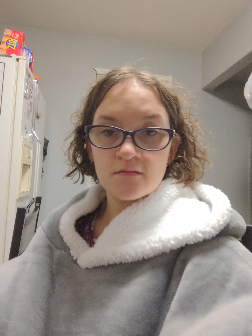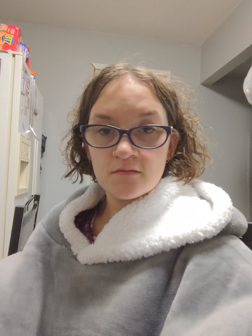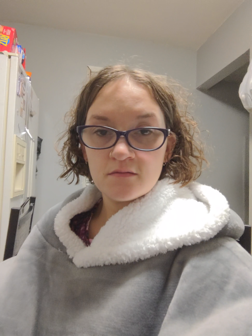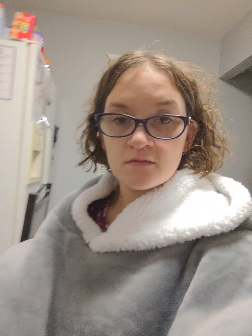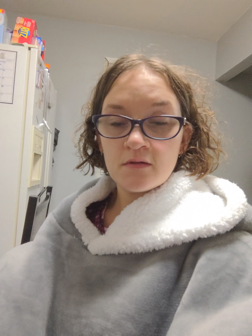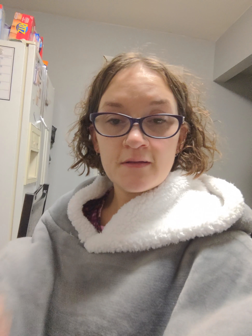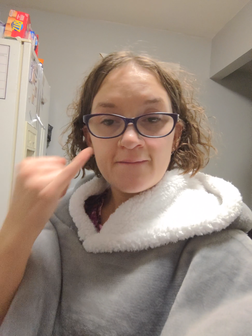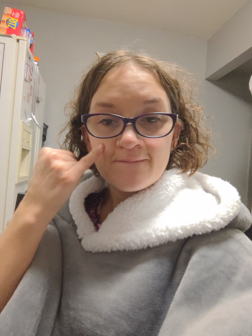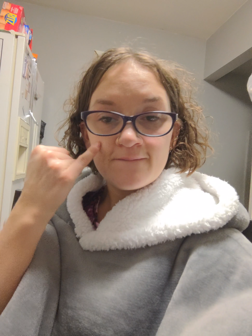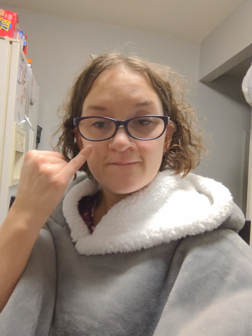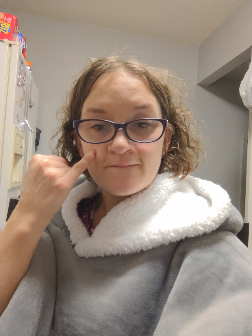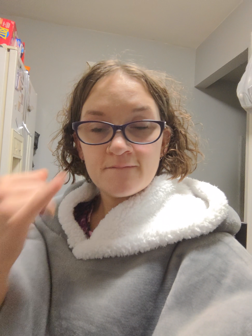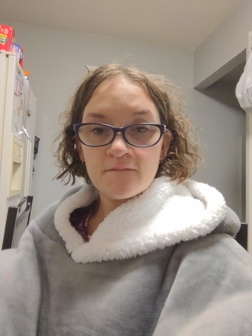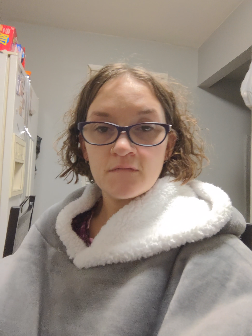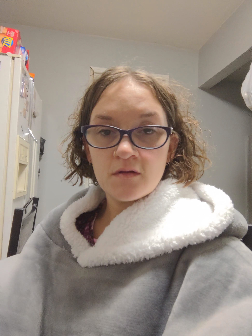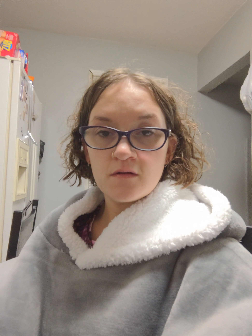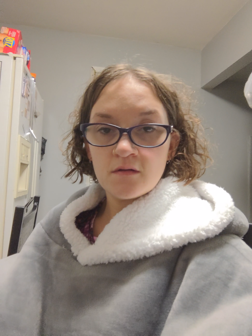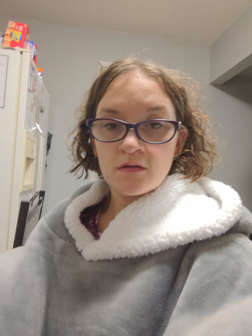if